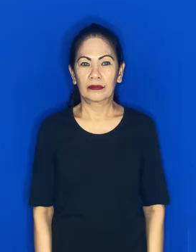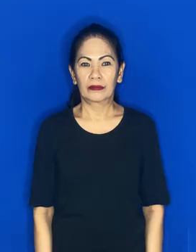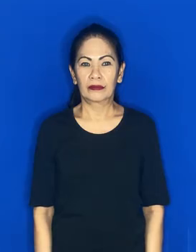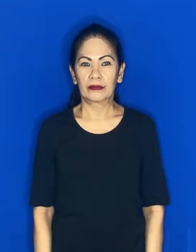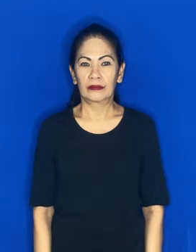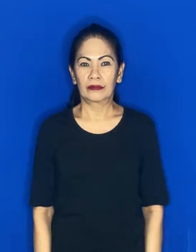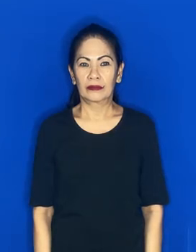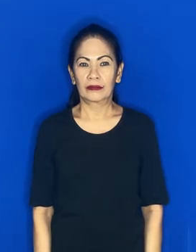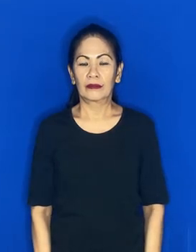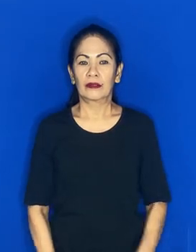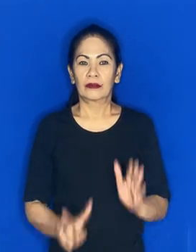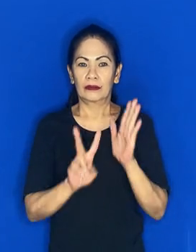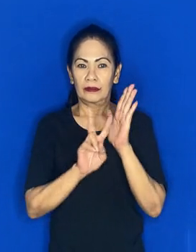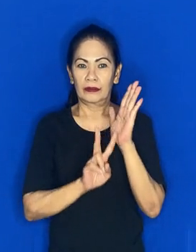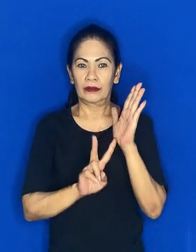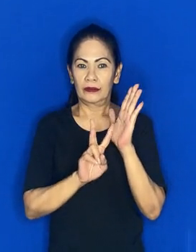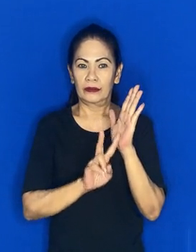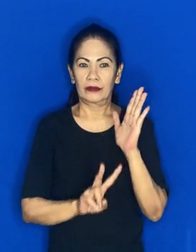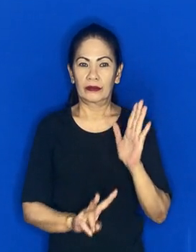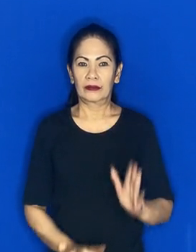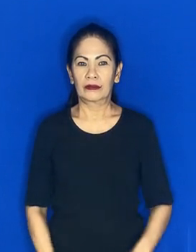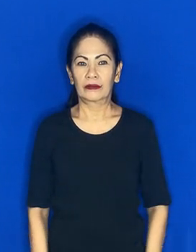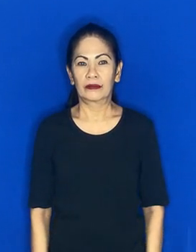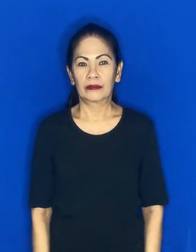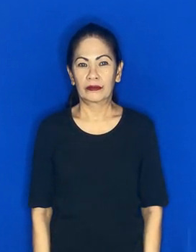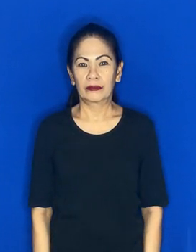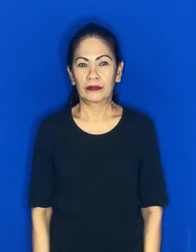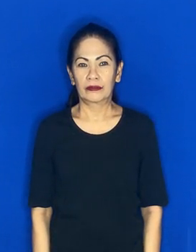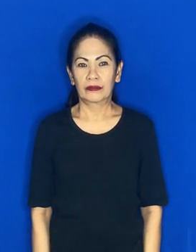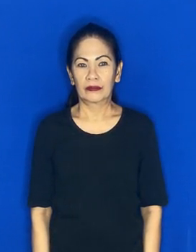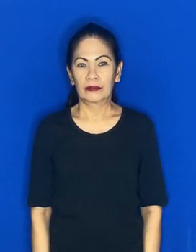violet